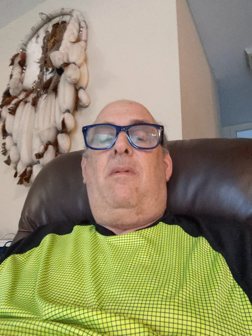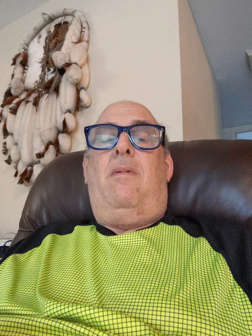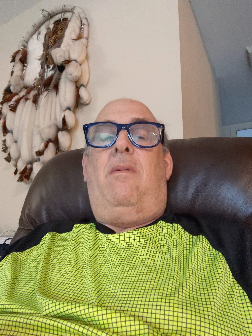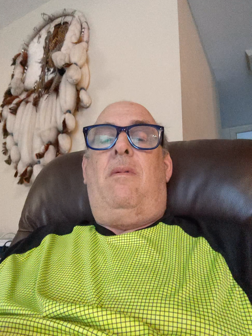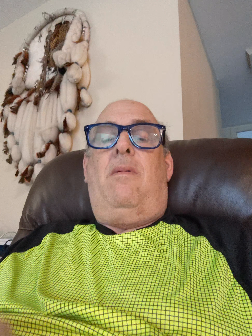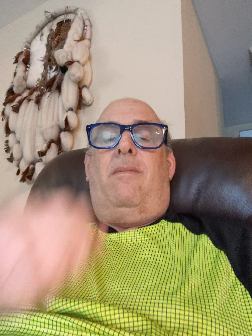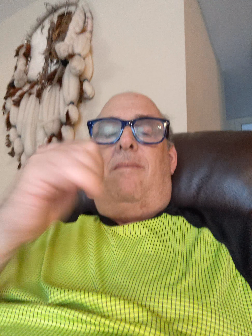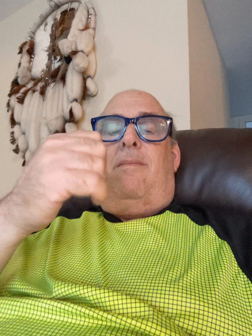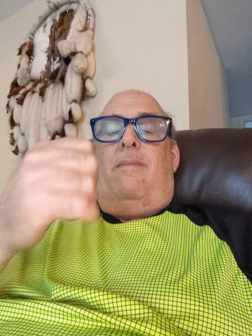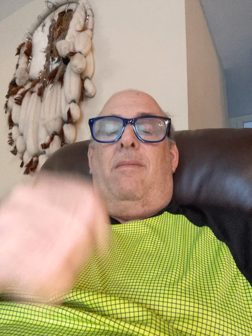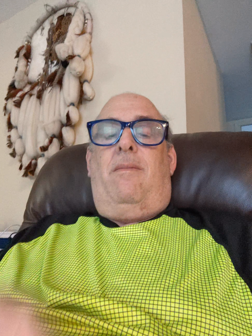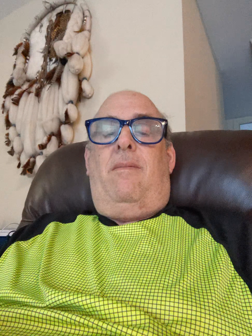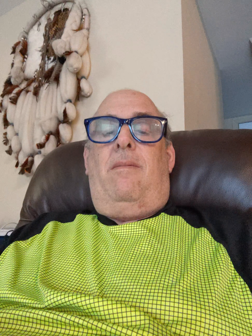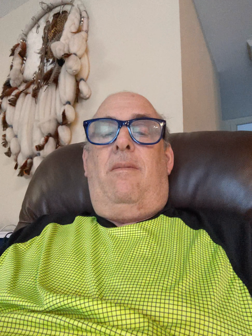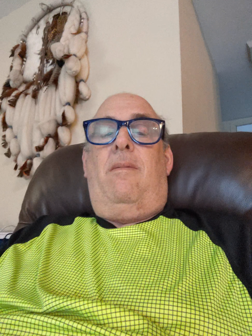make